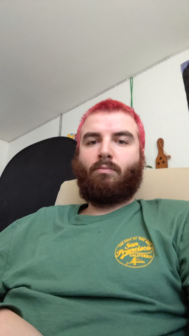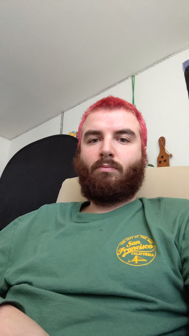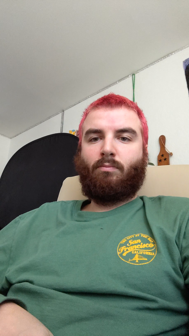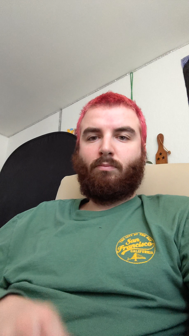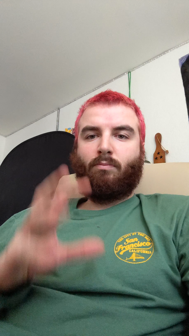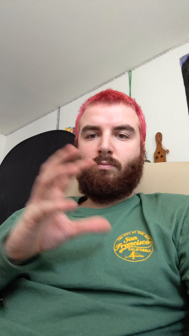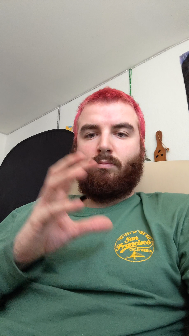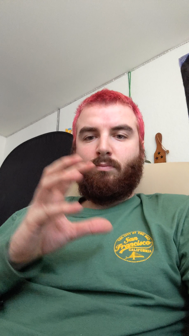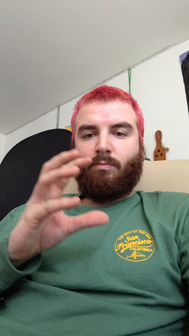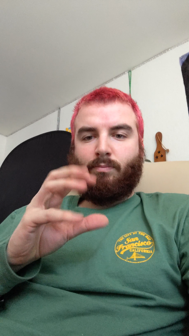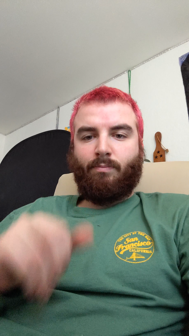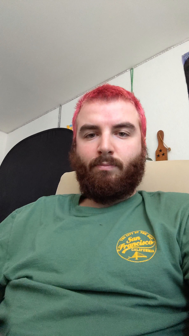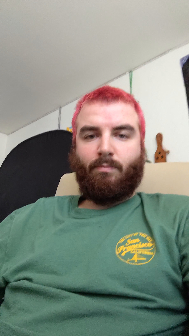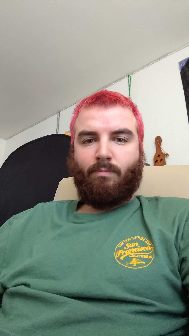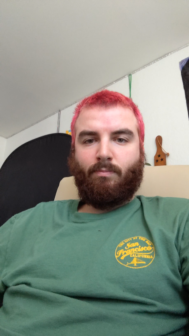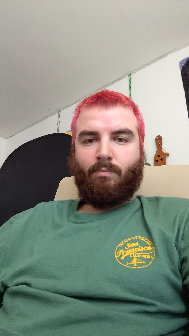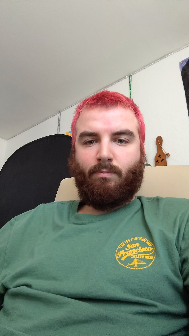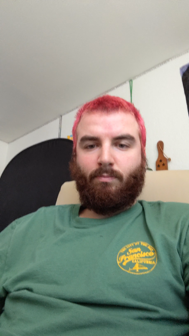ball